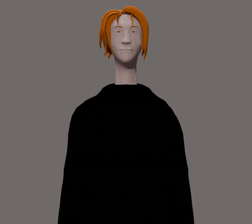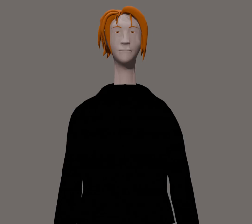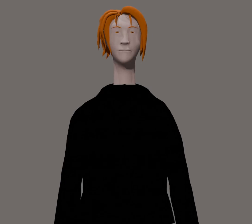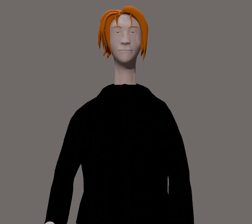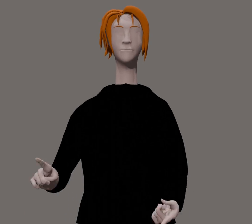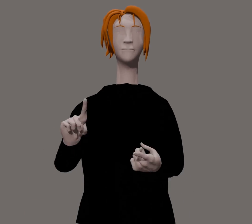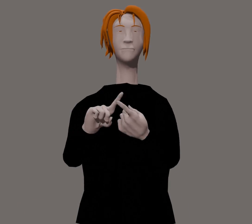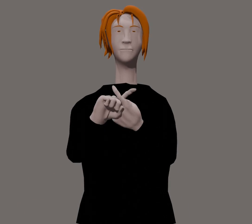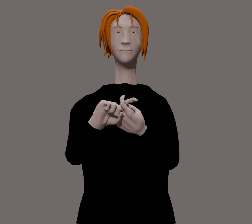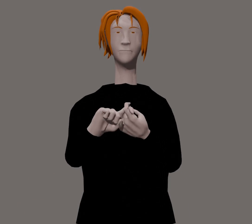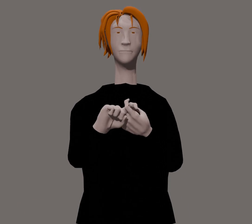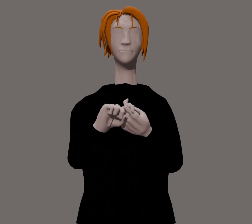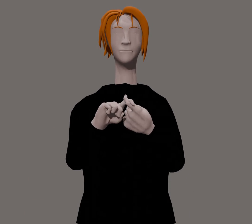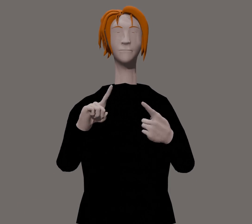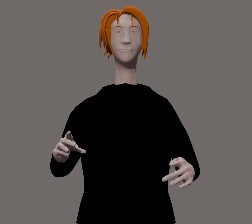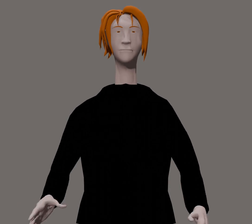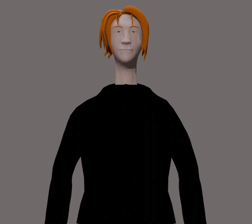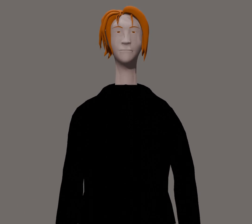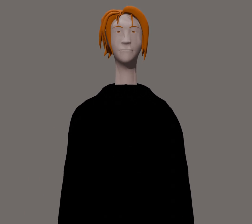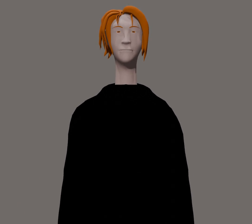Buddy